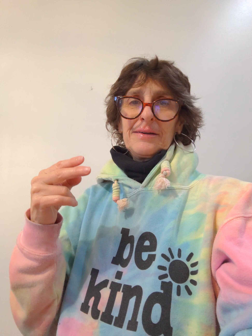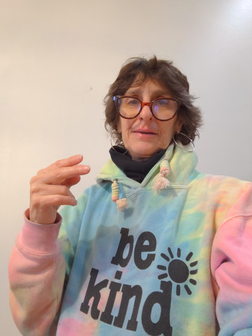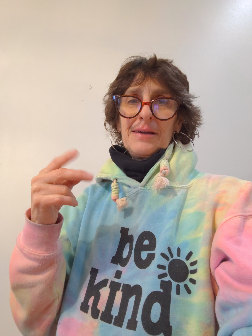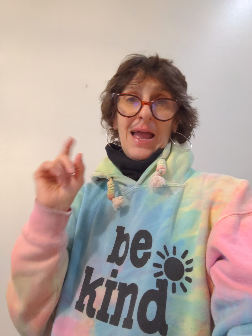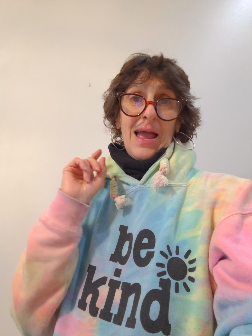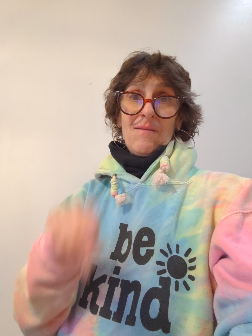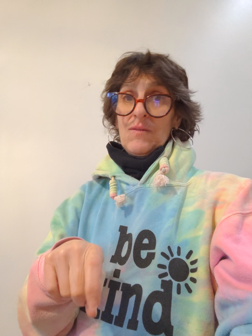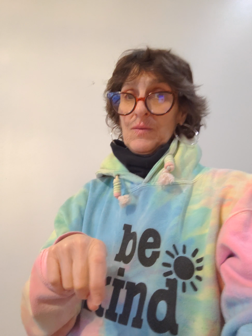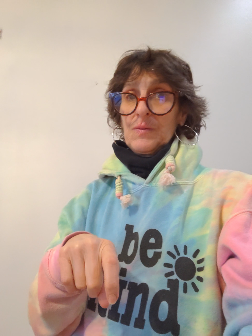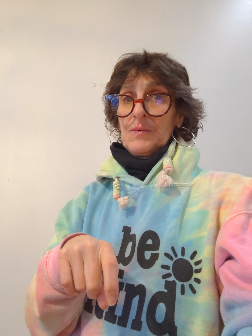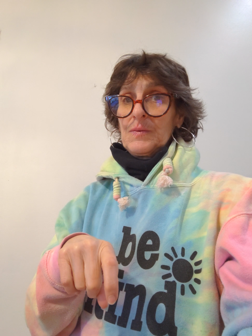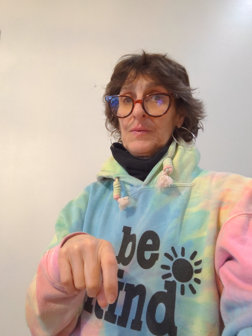have to